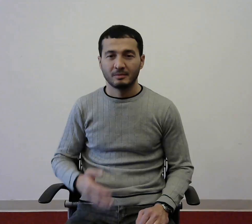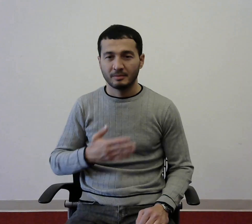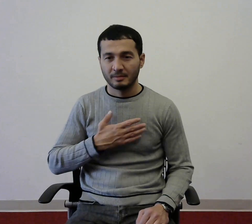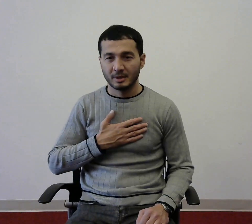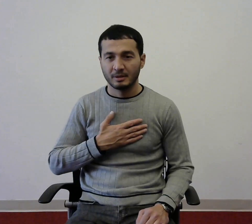mən